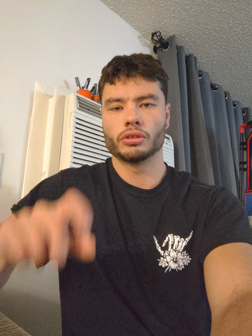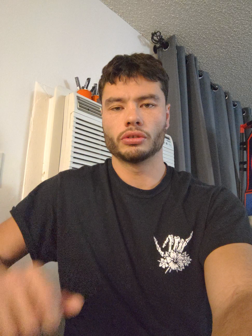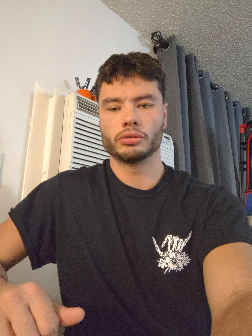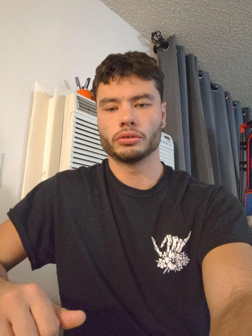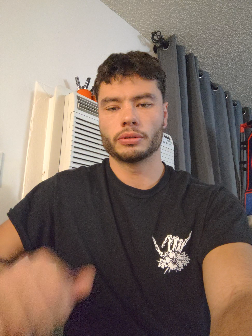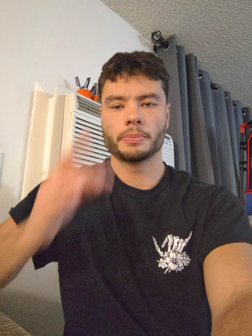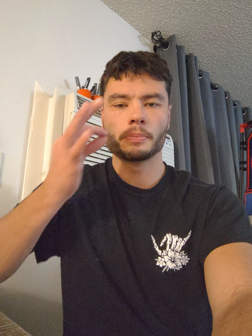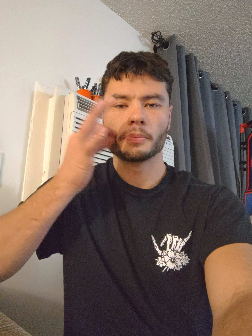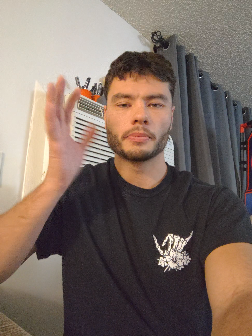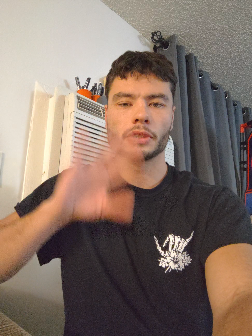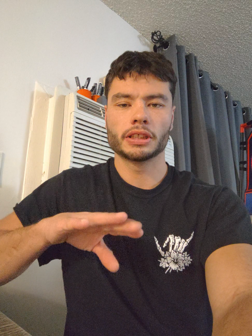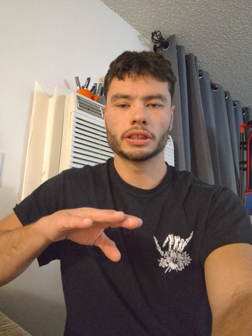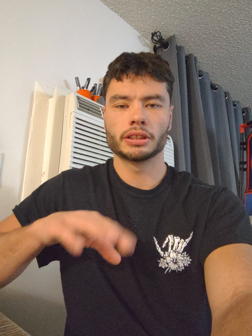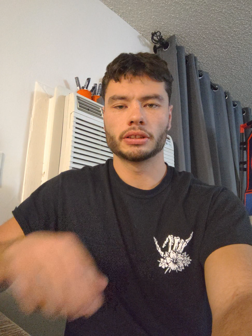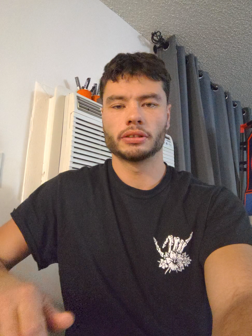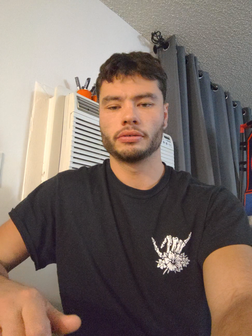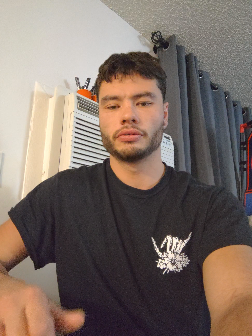bee